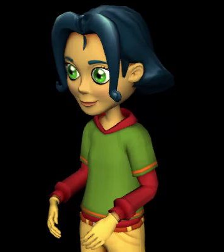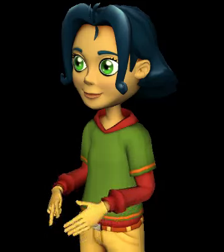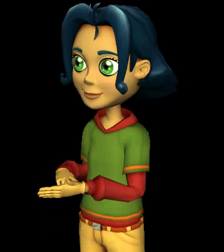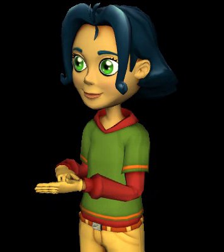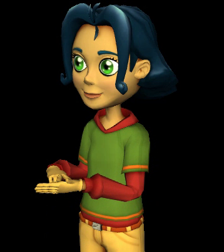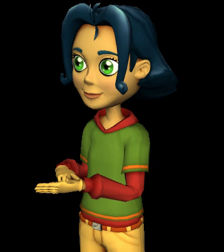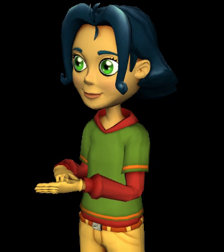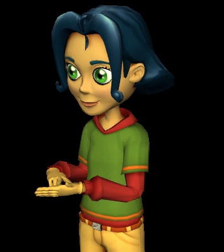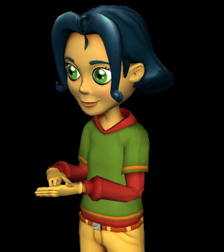يقرأ